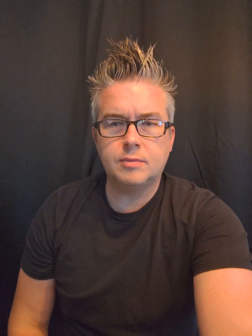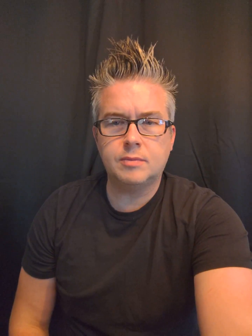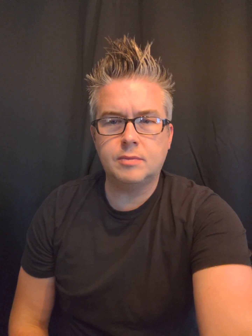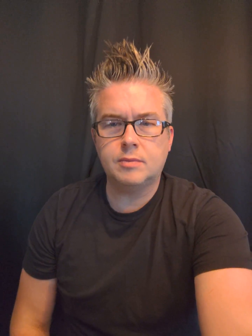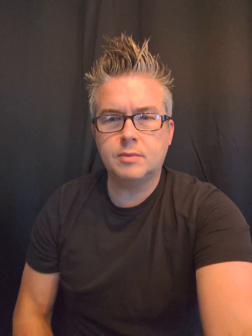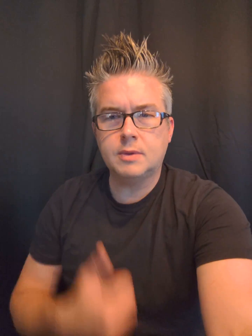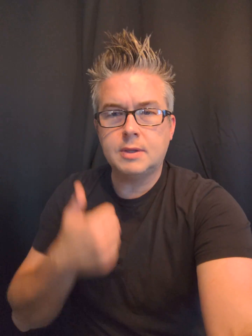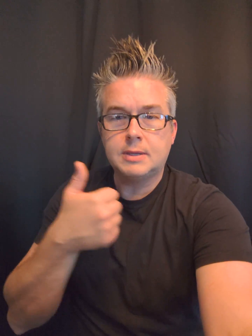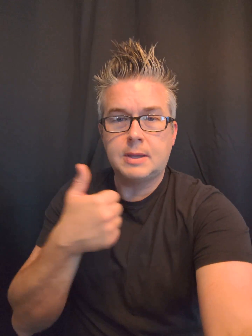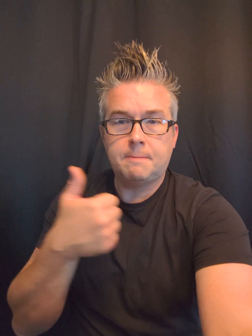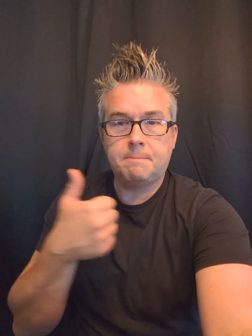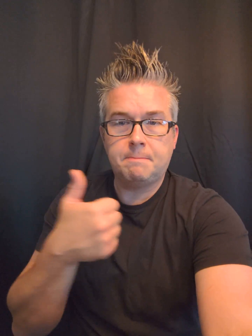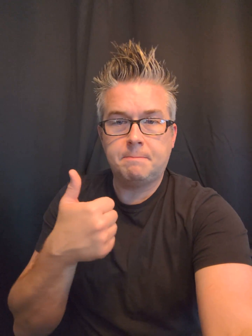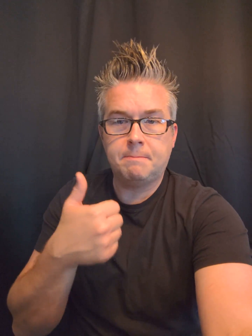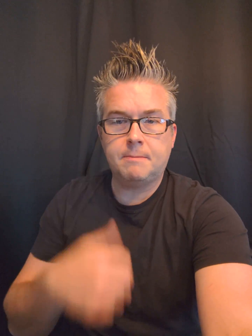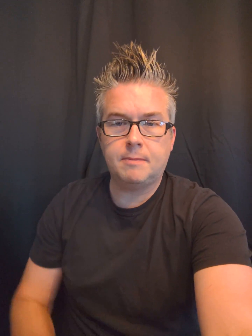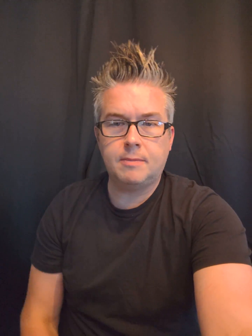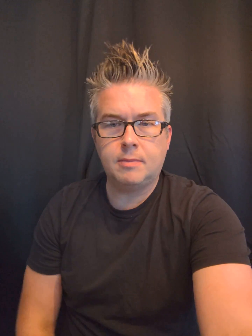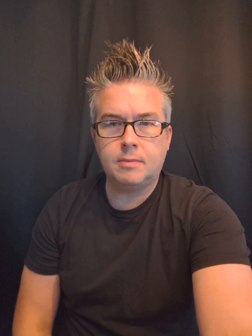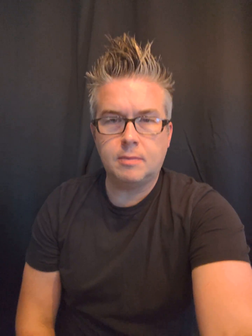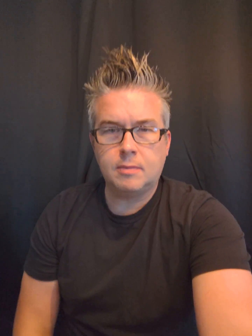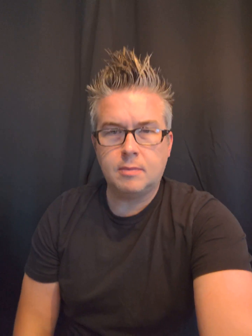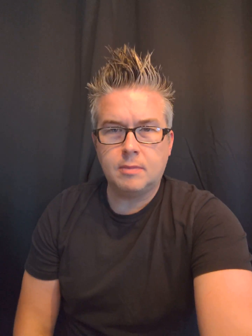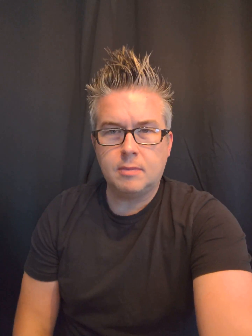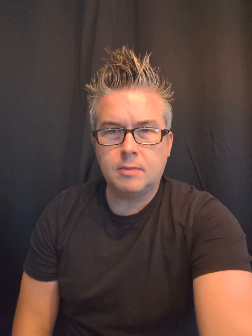game